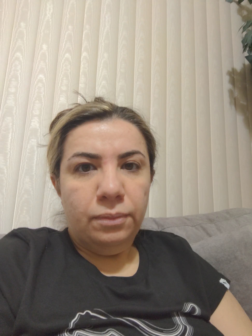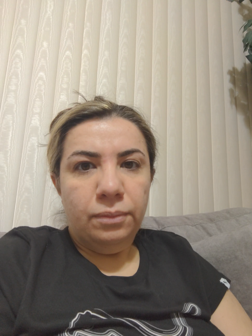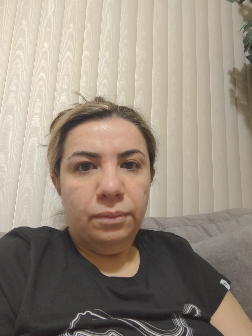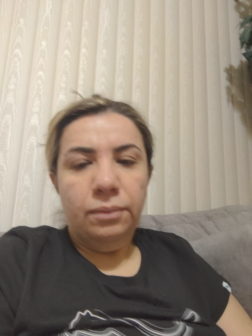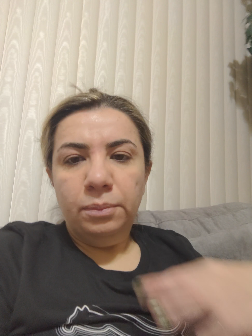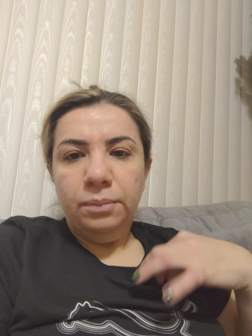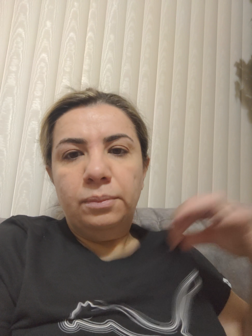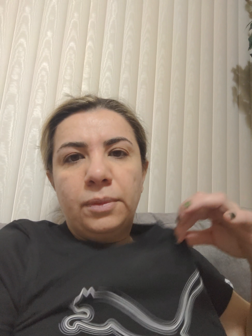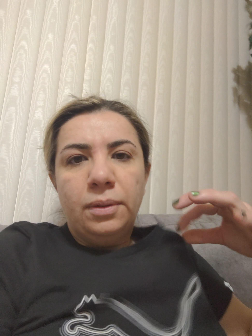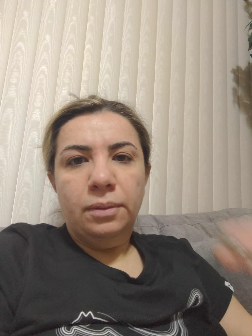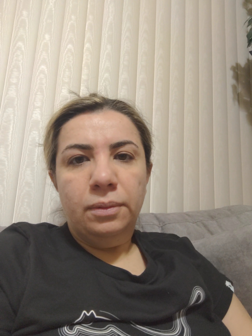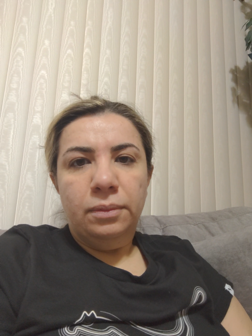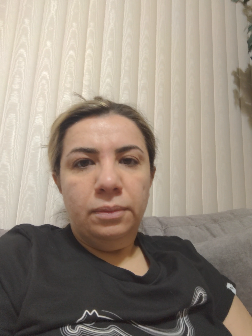shirt